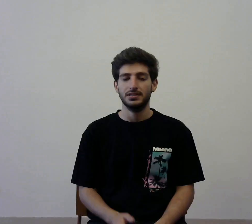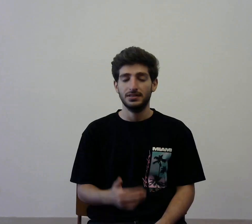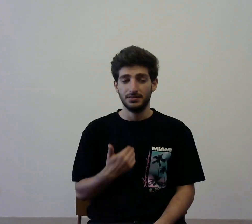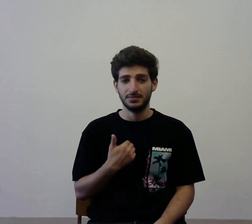mən